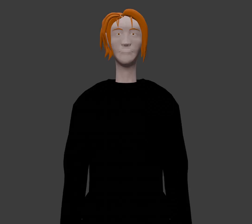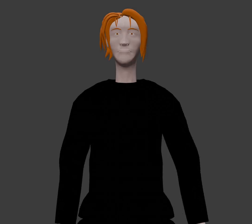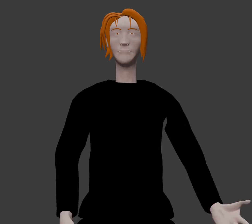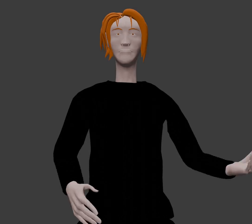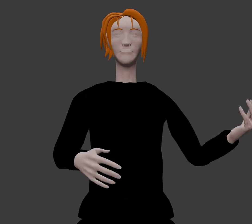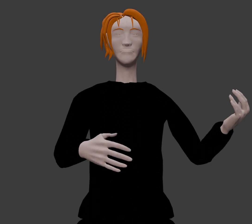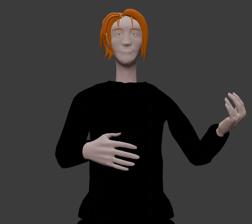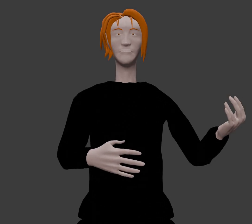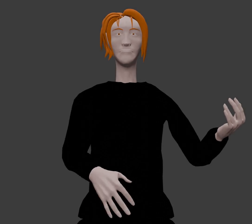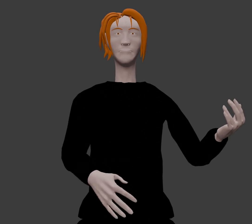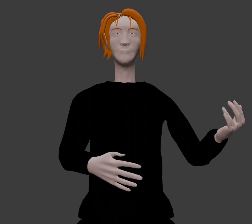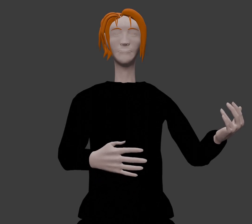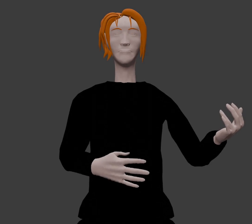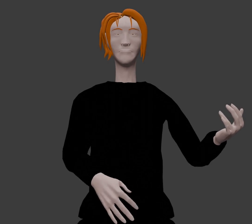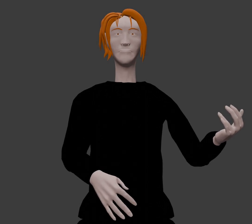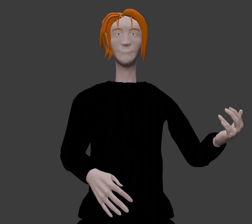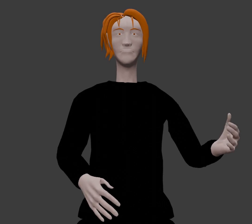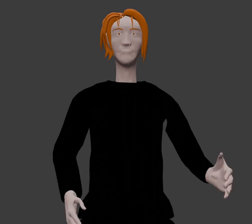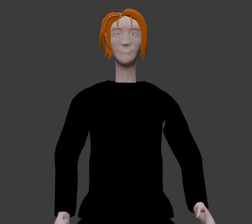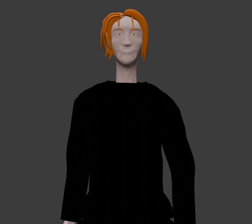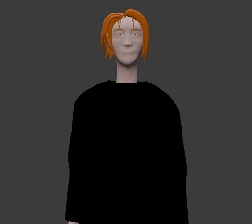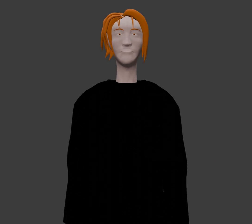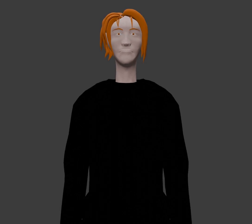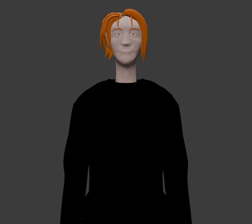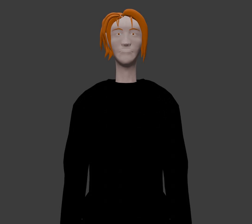Band Music